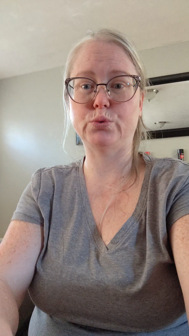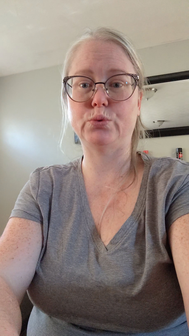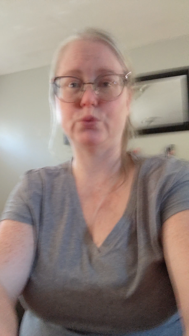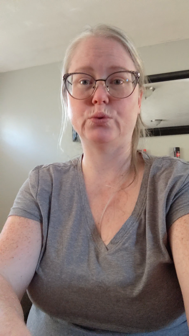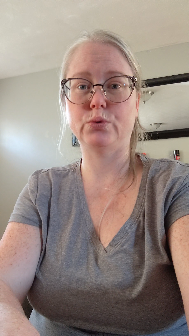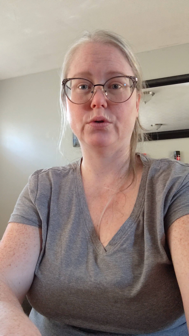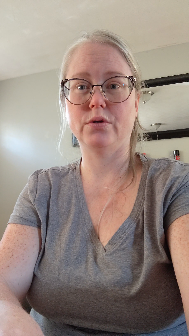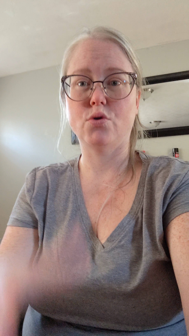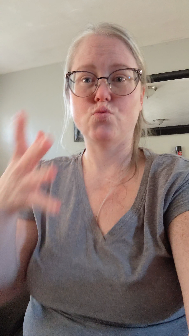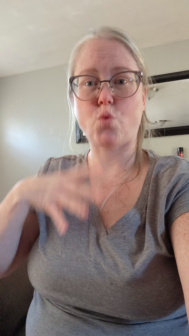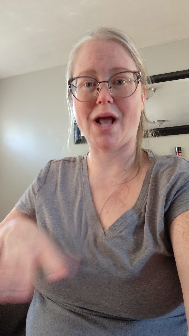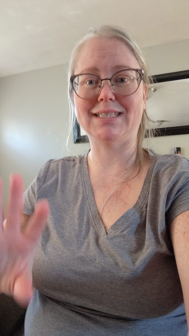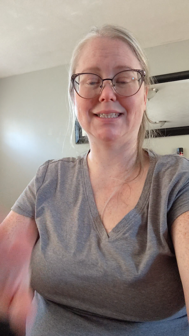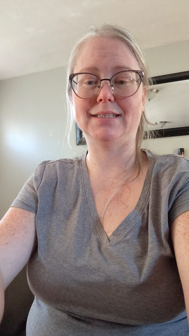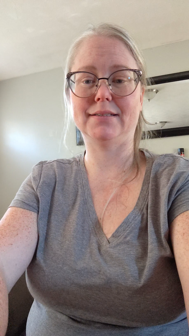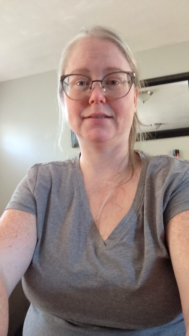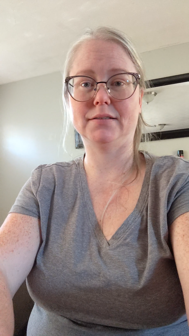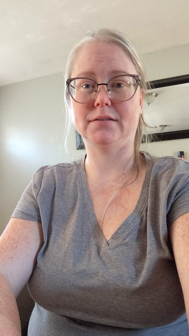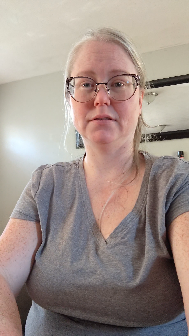dress